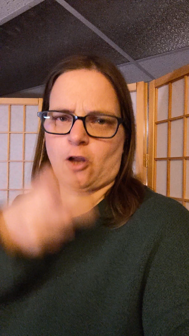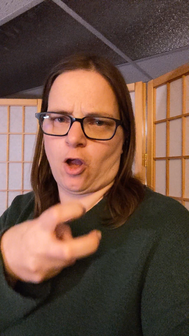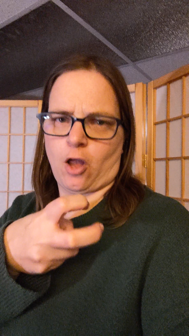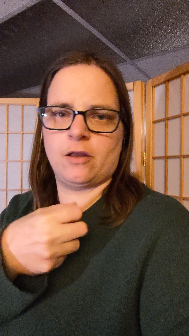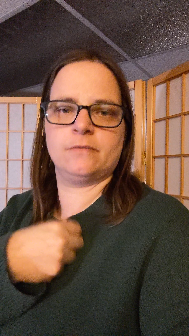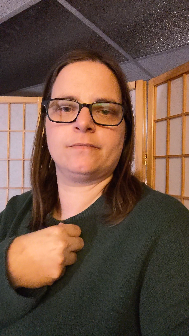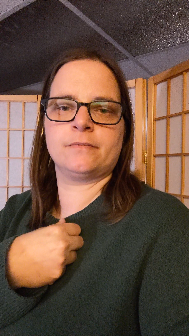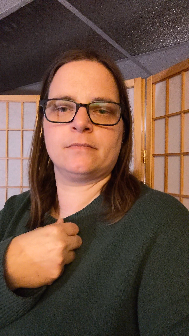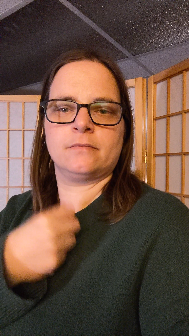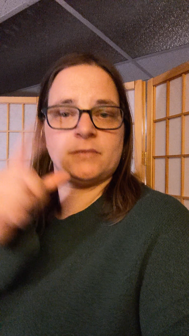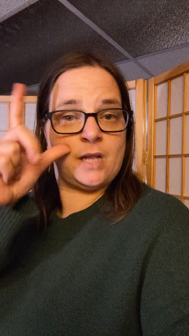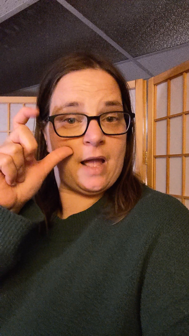camera